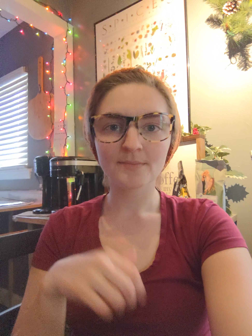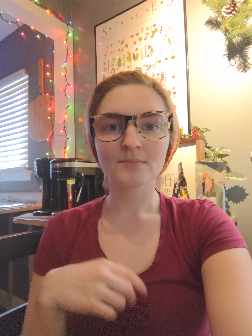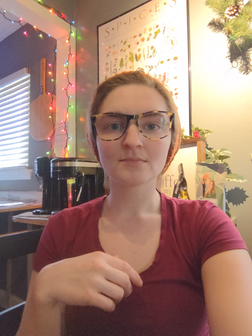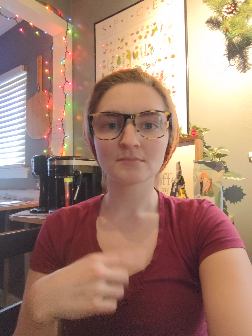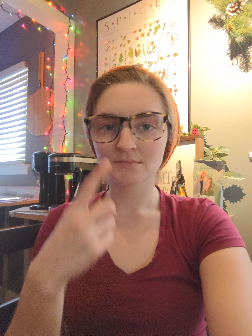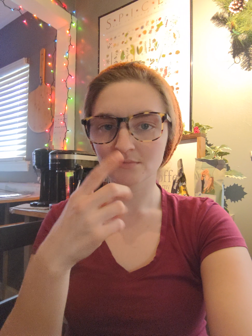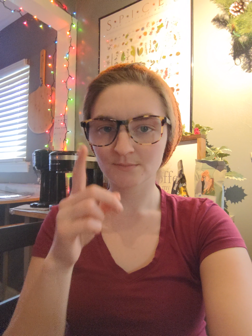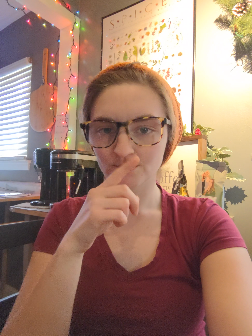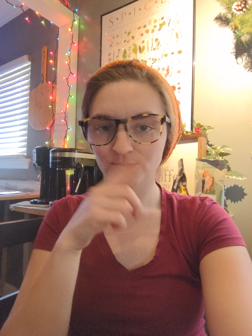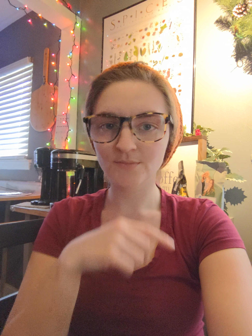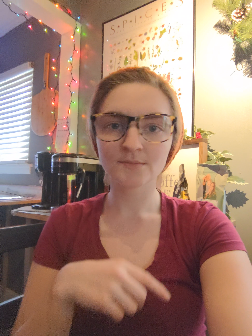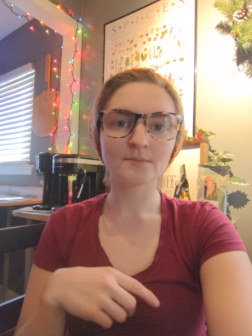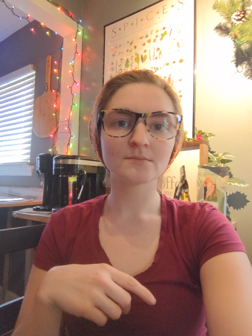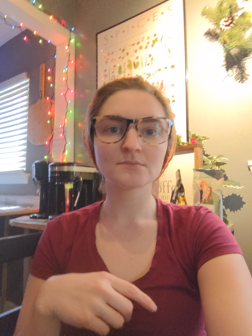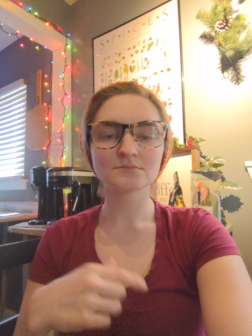mouse